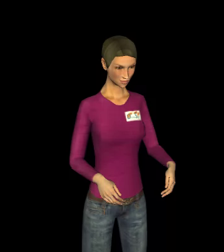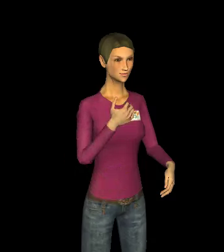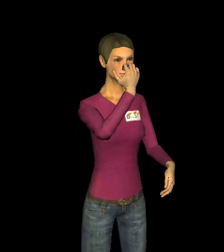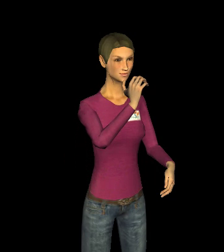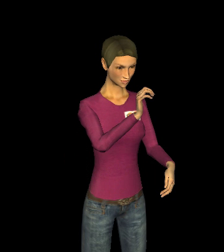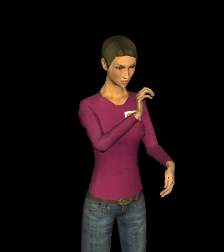حرارة